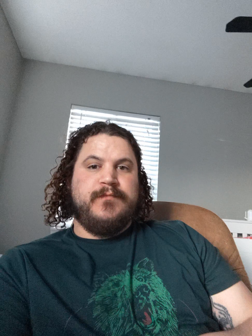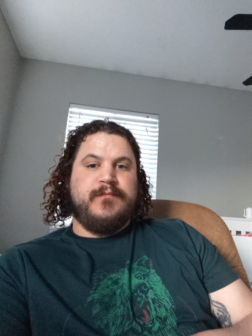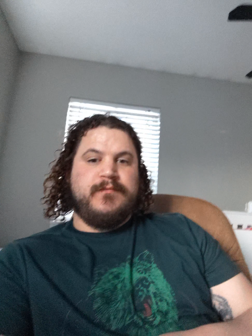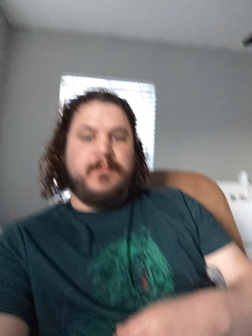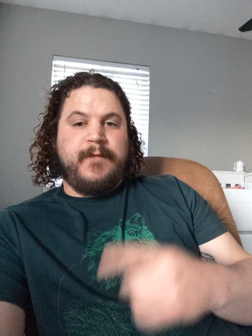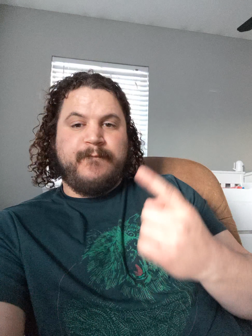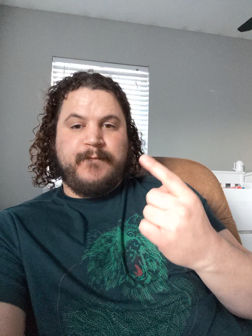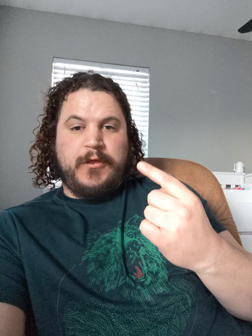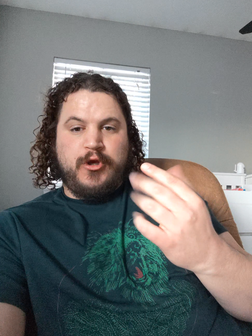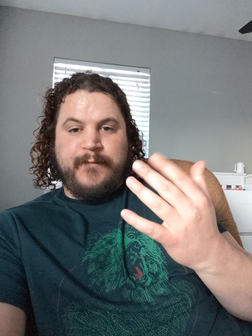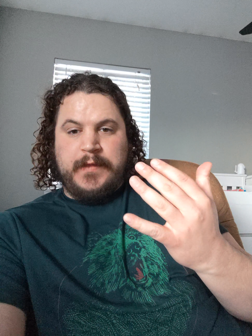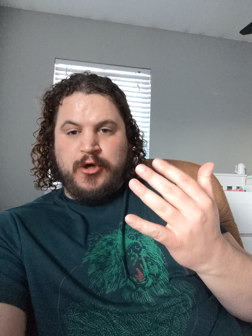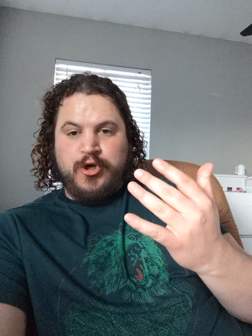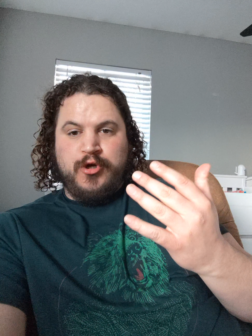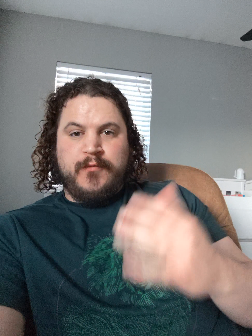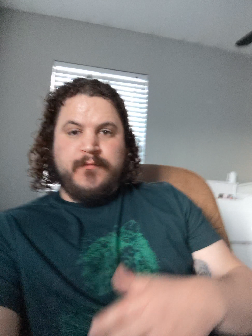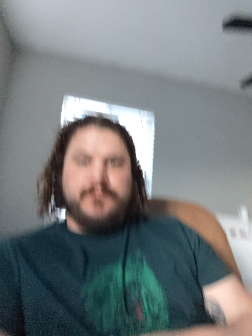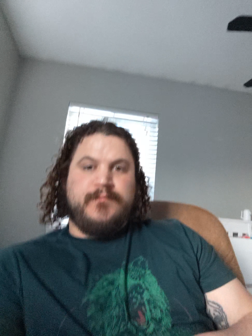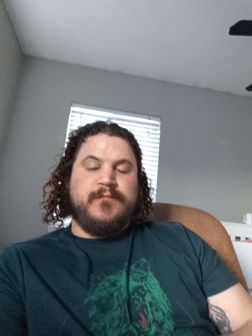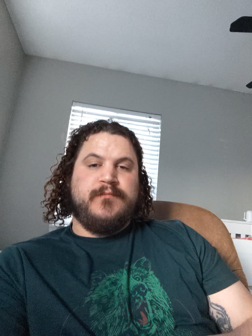finger